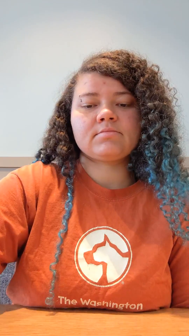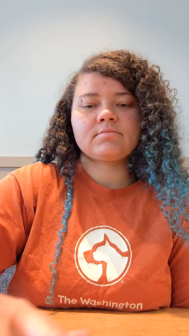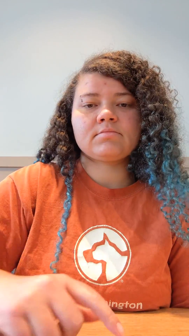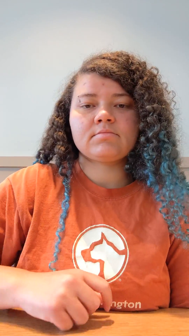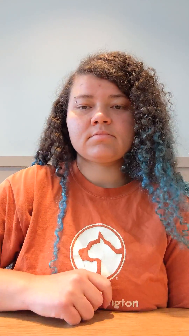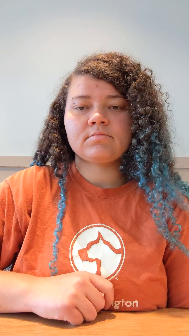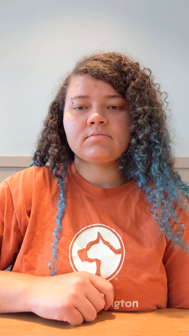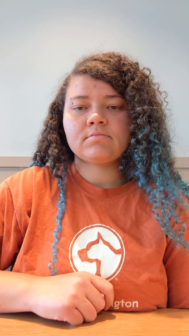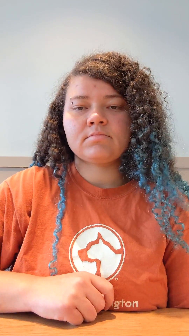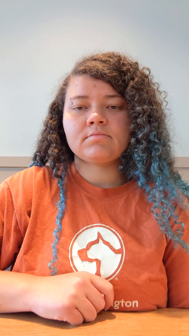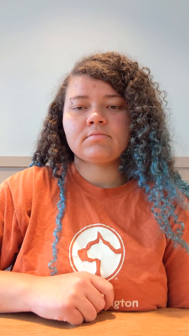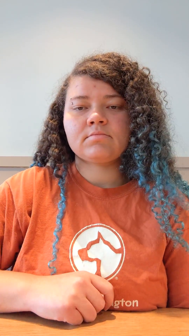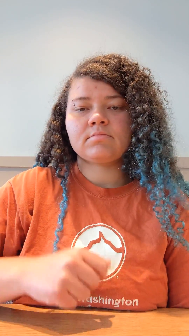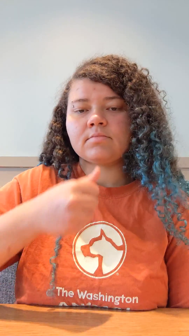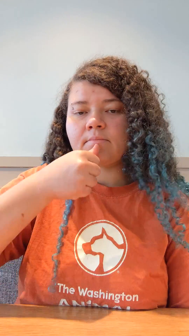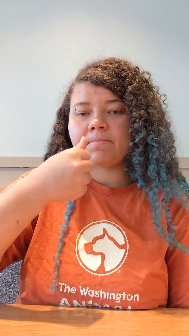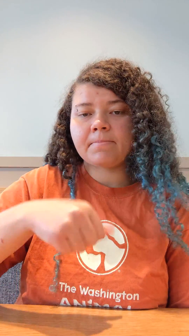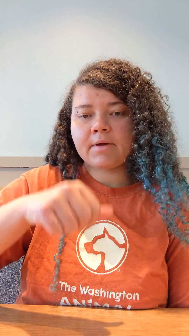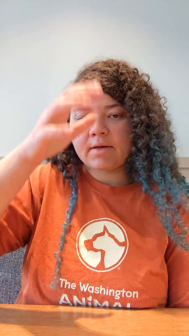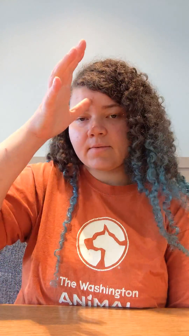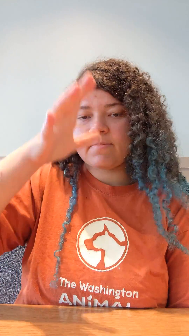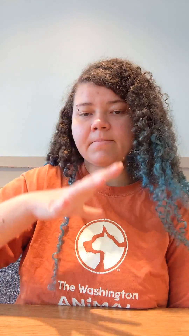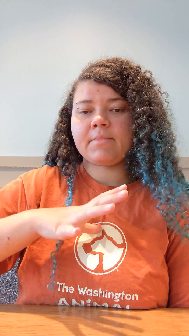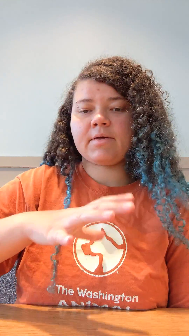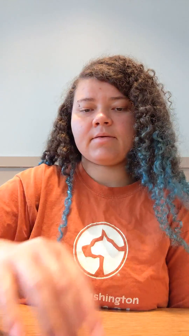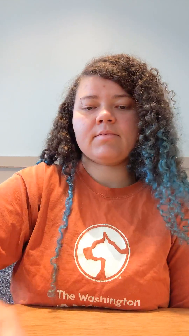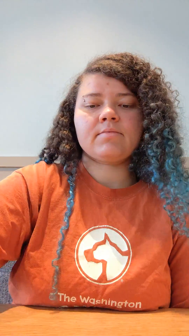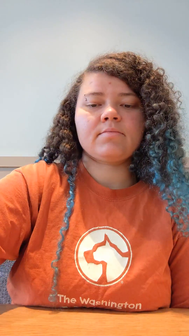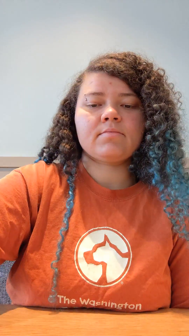mailman